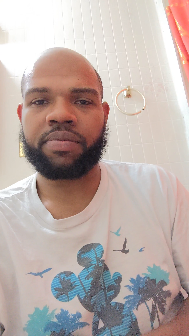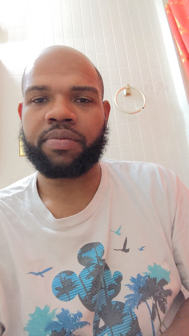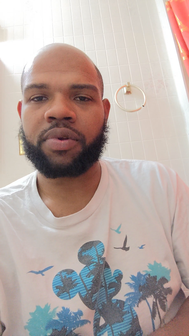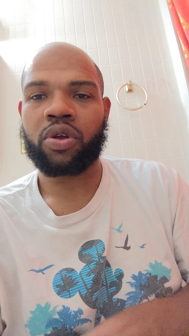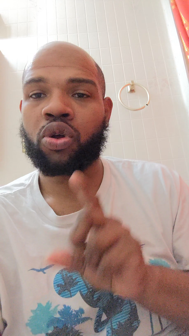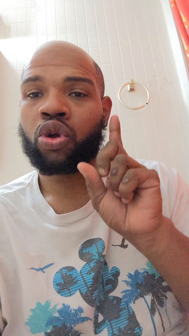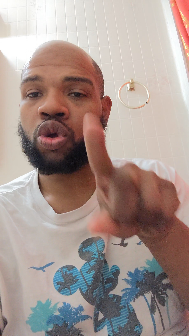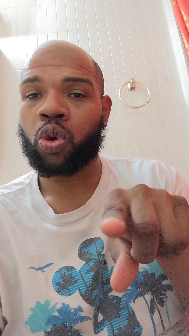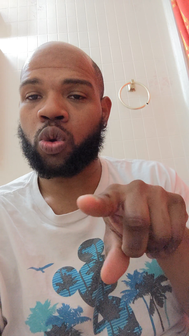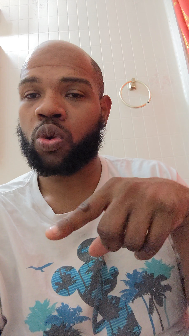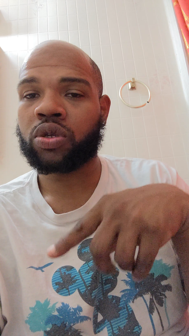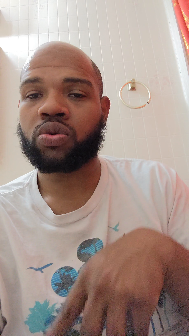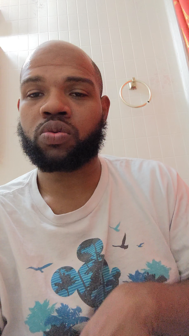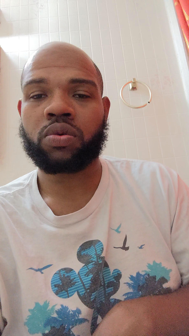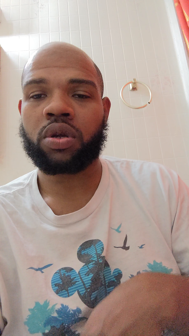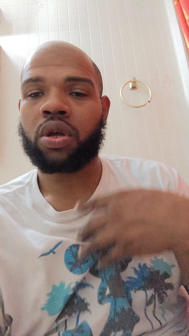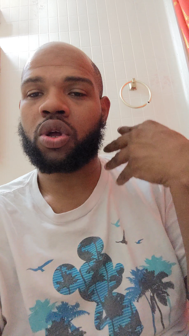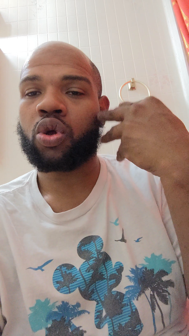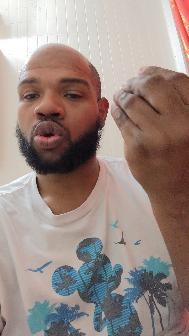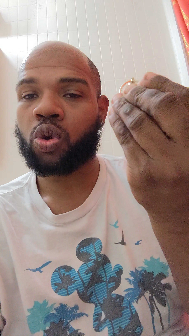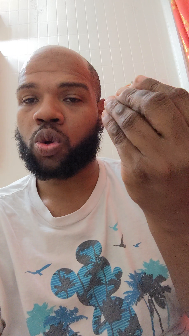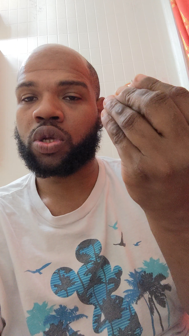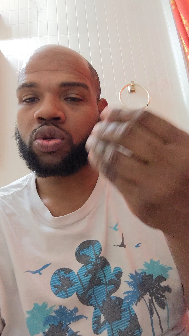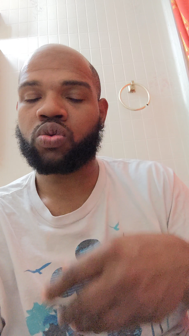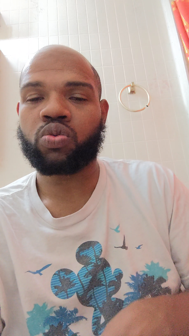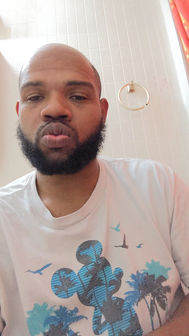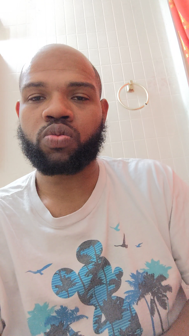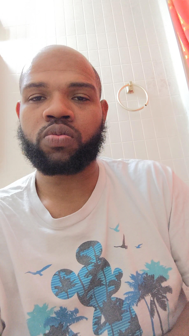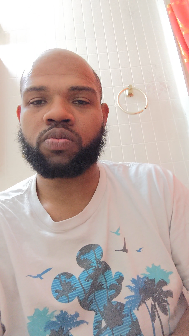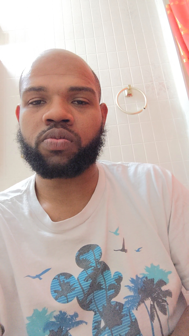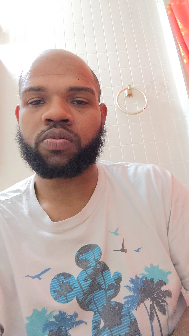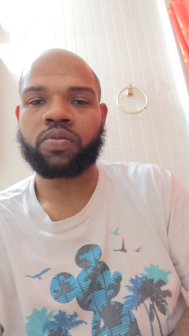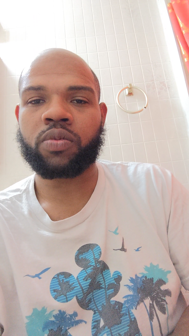going to